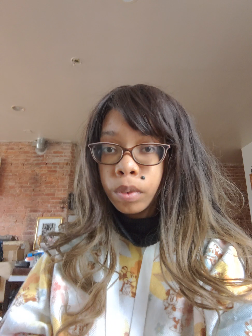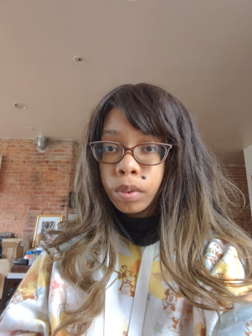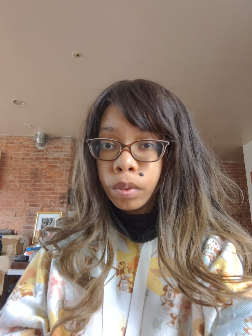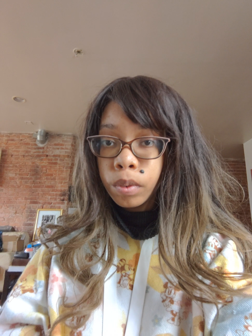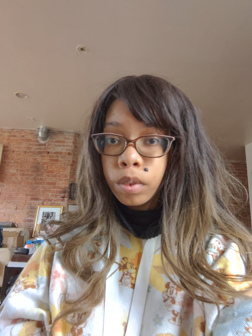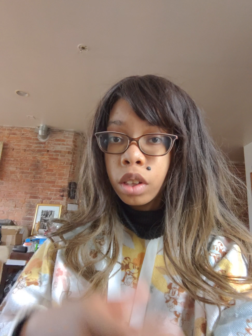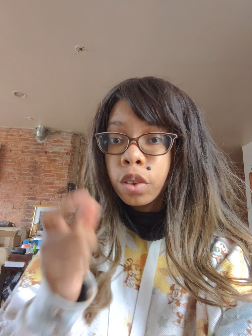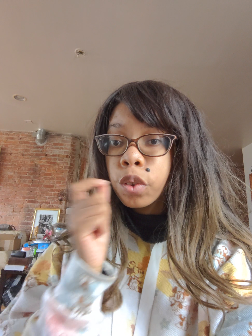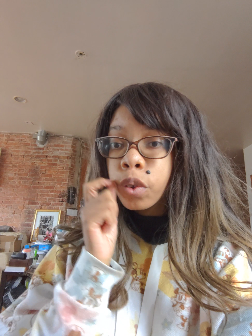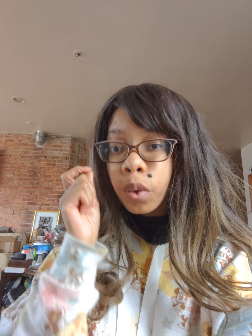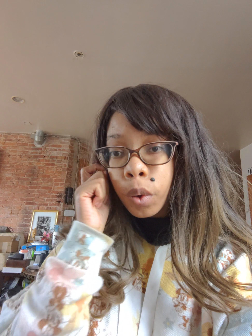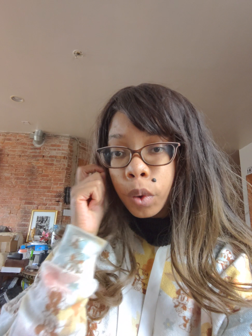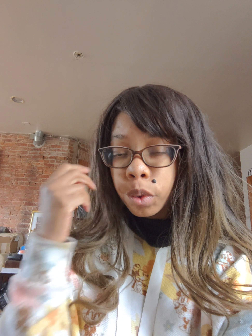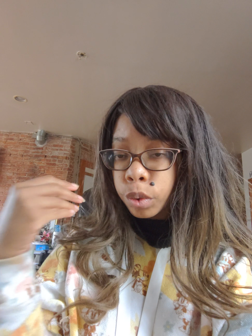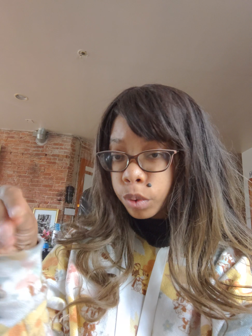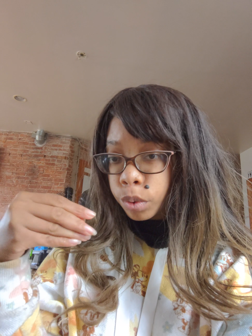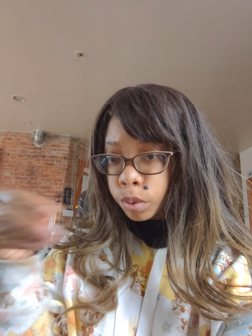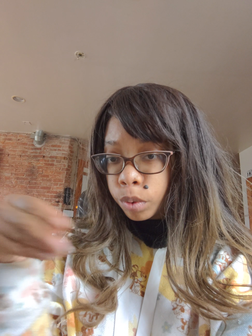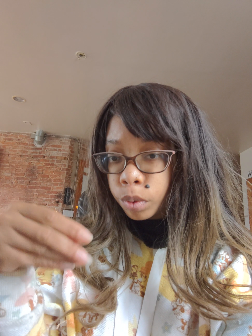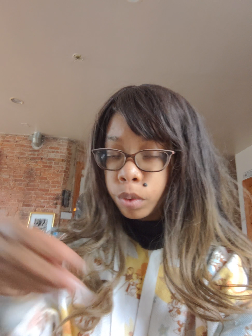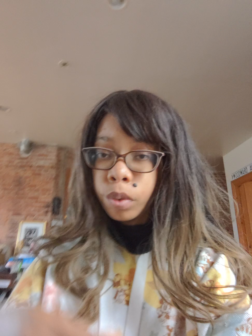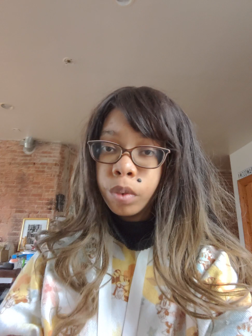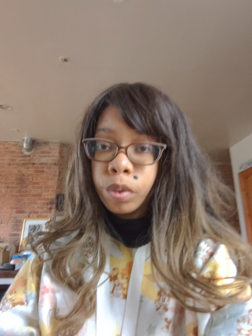store